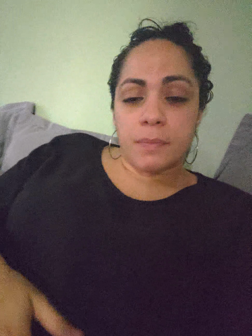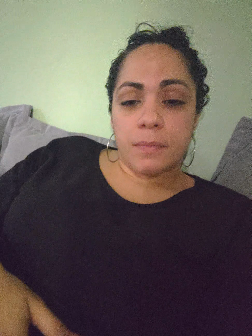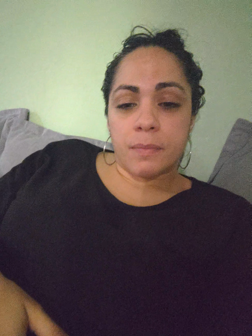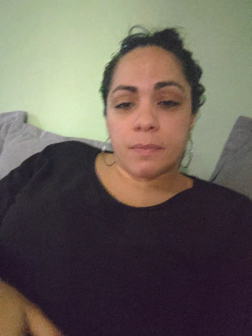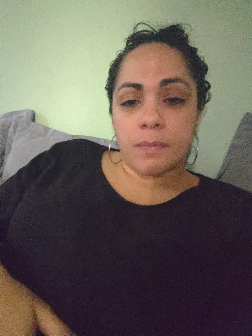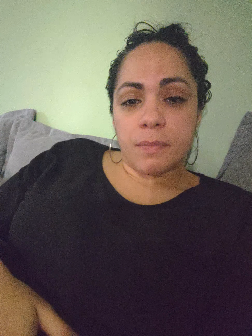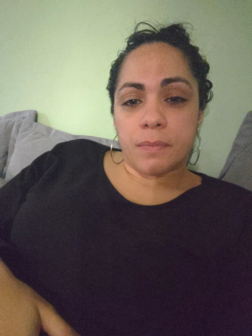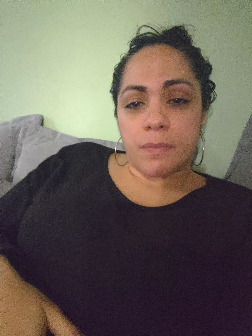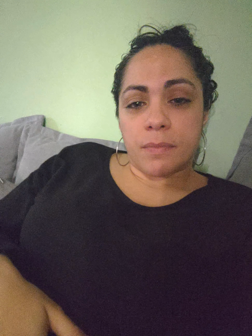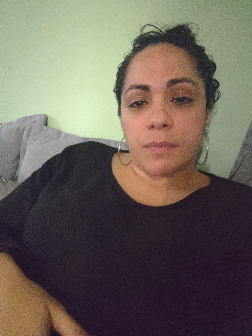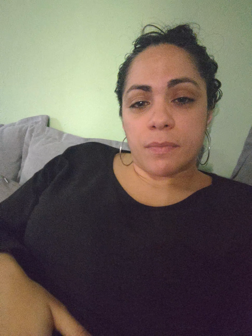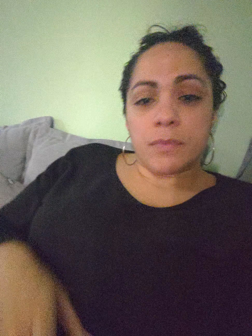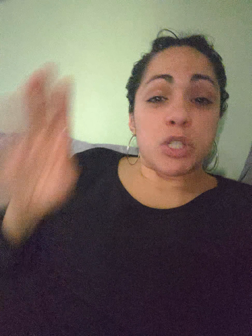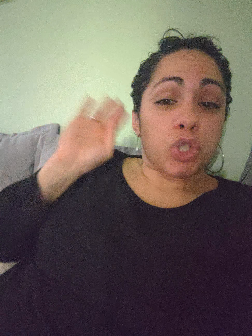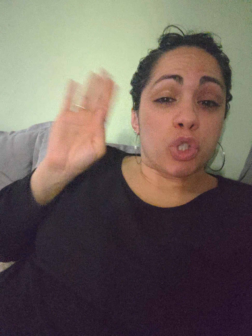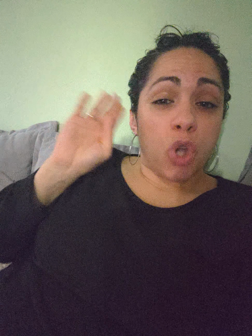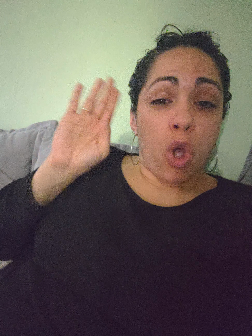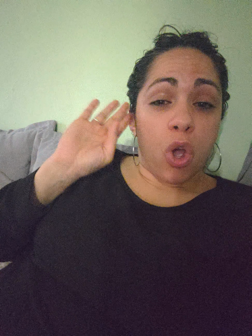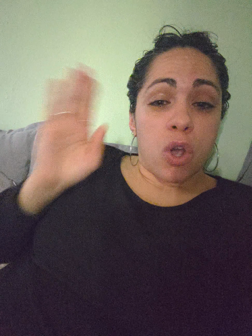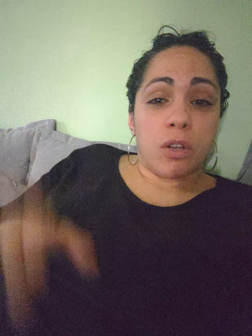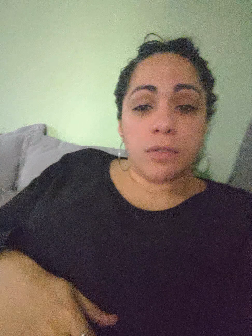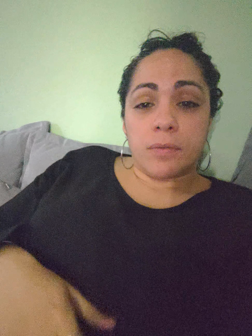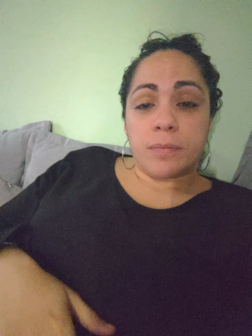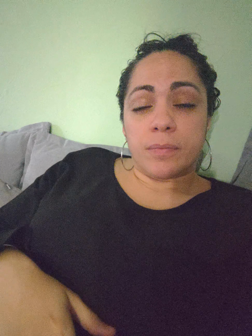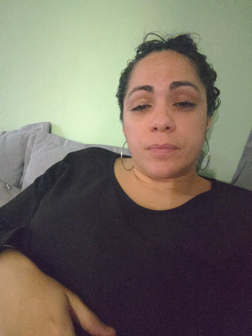dog